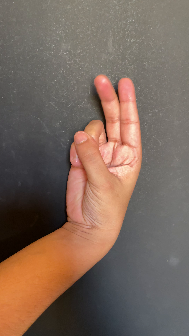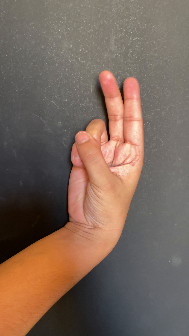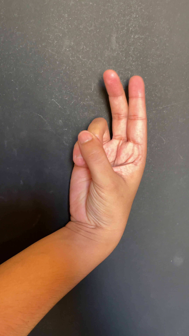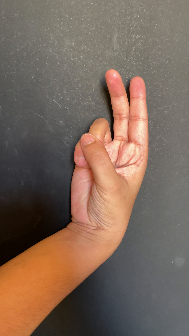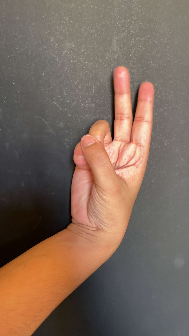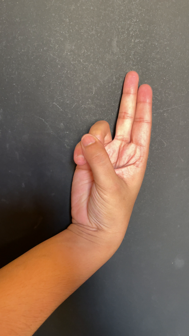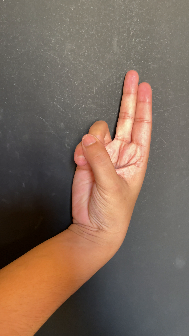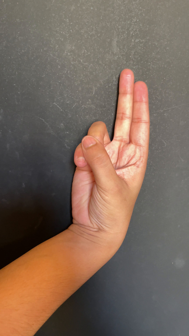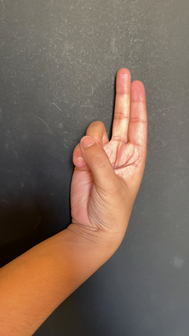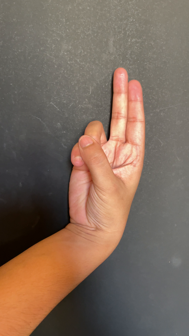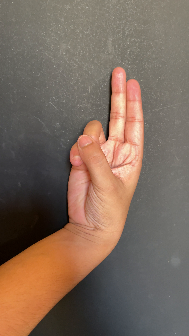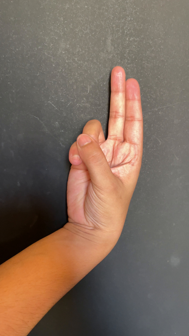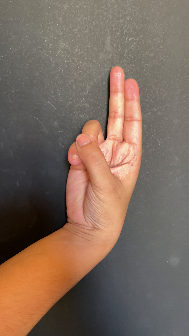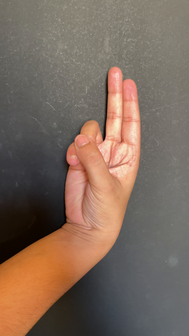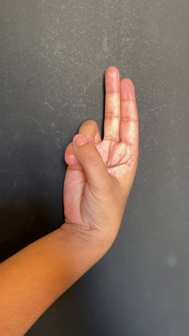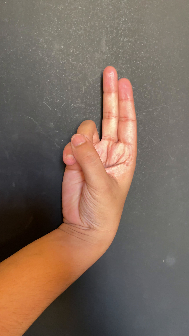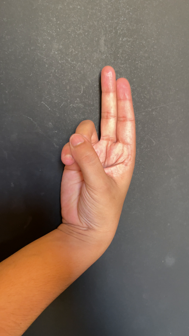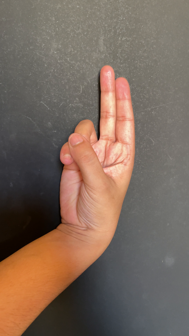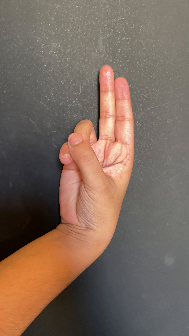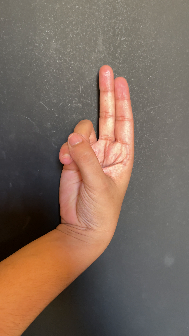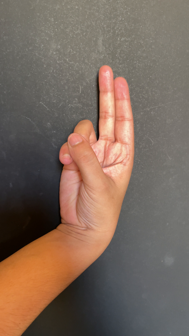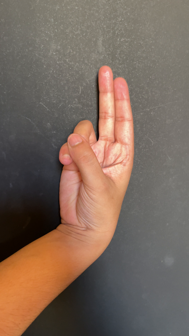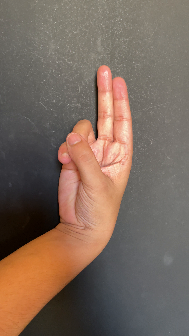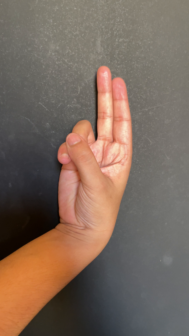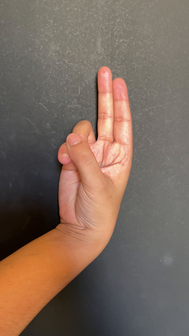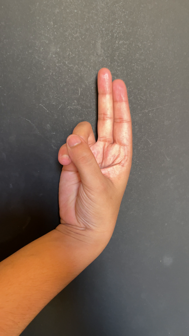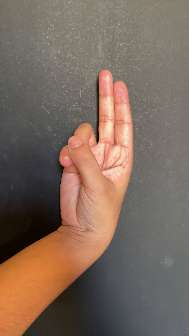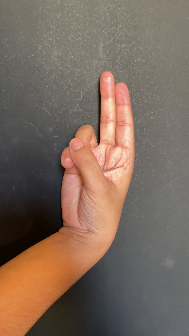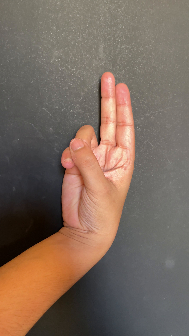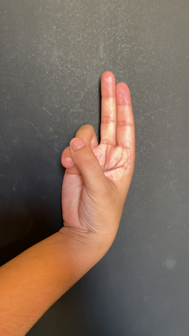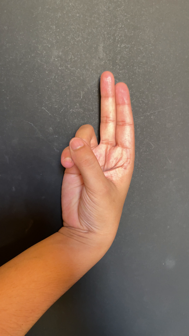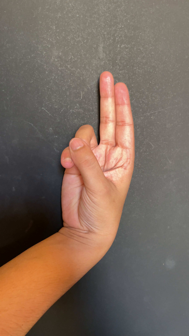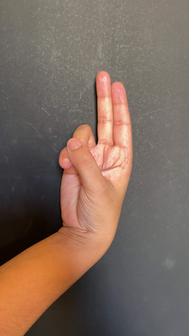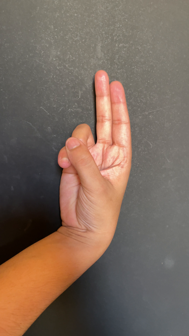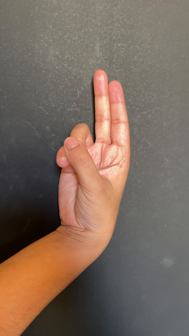भ